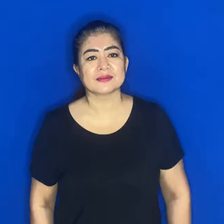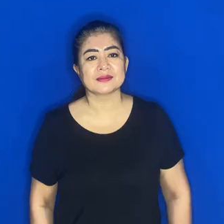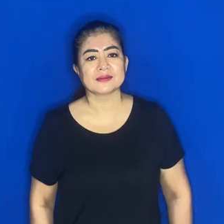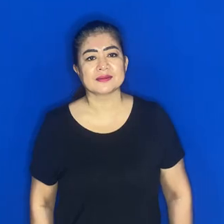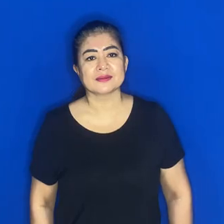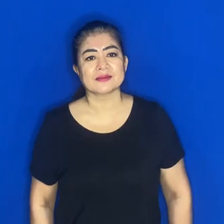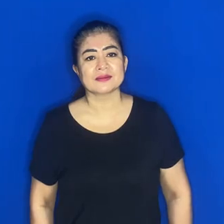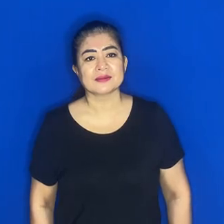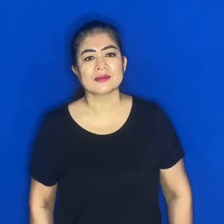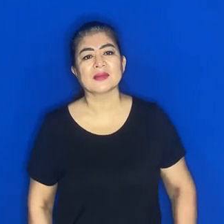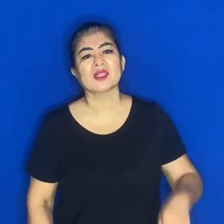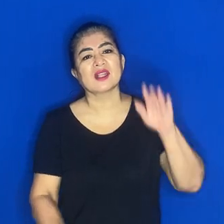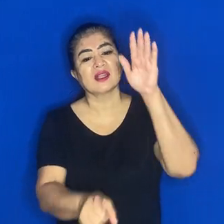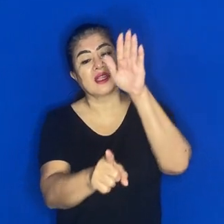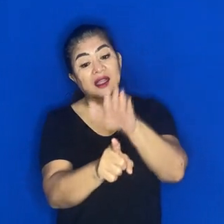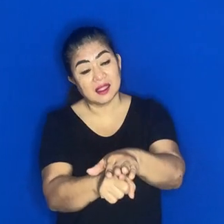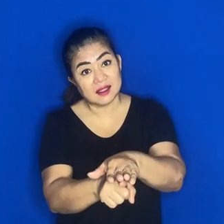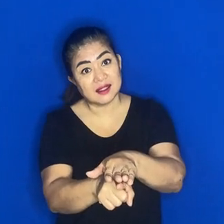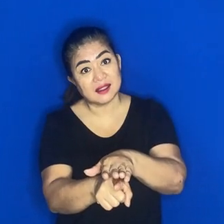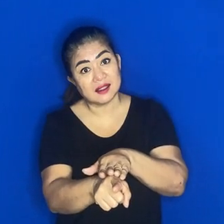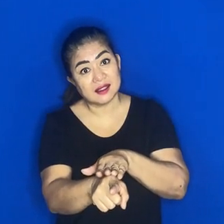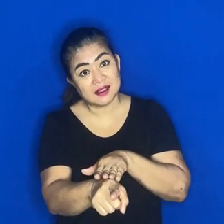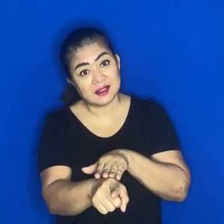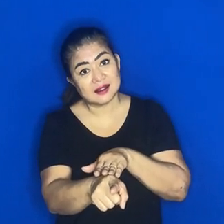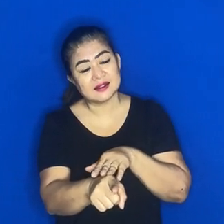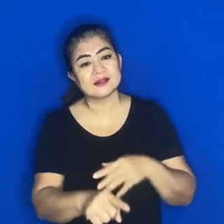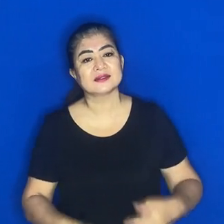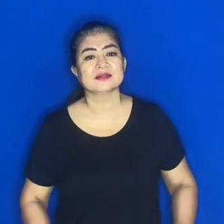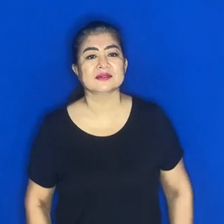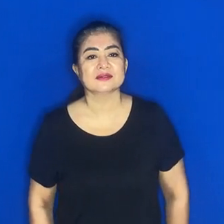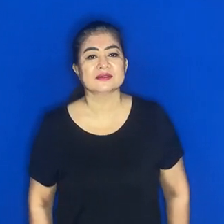slow